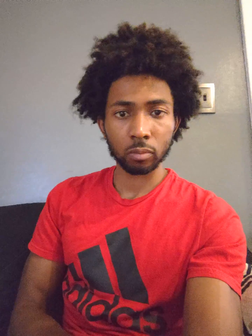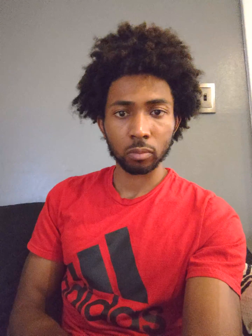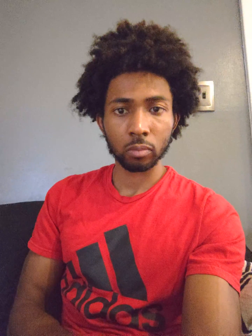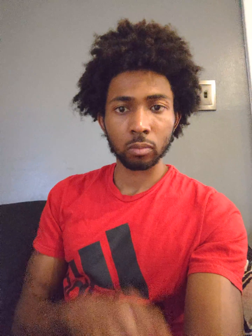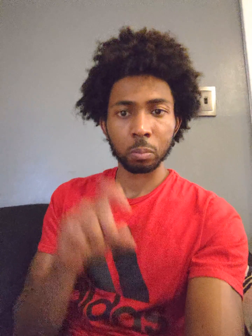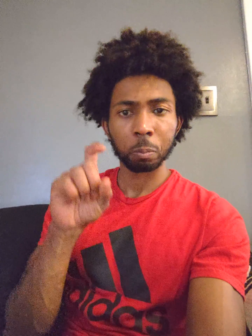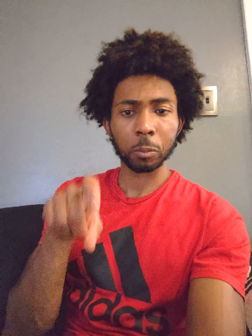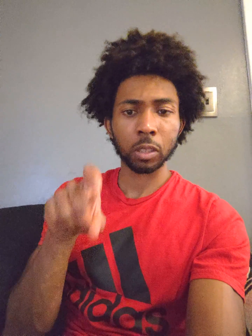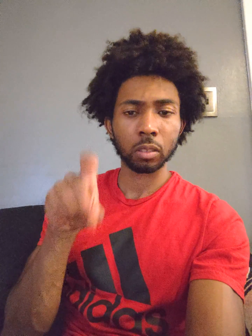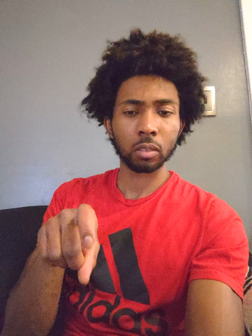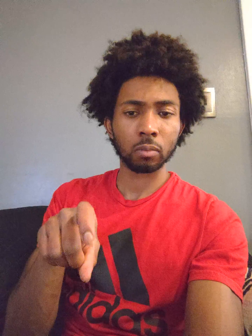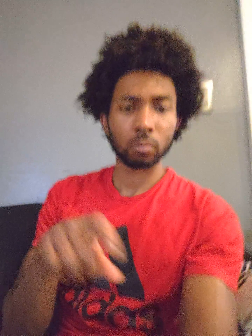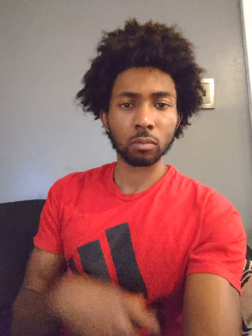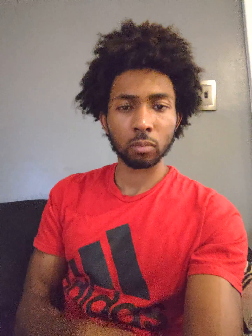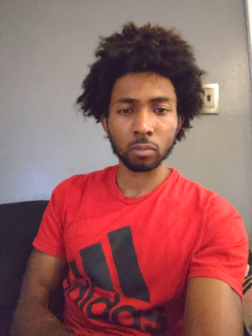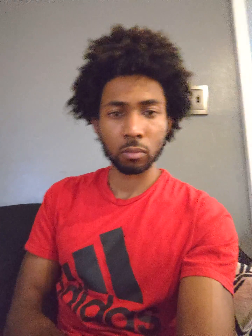should